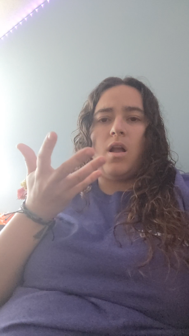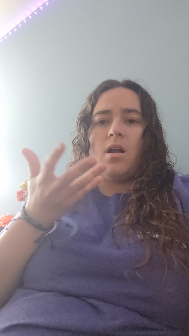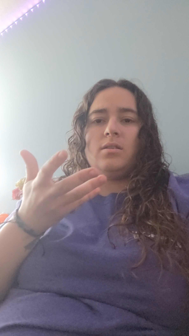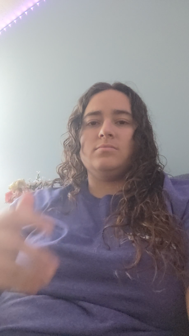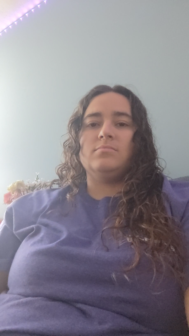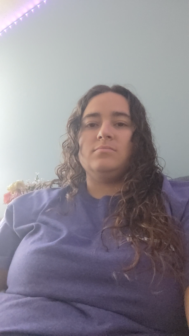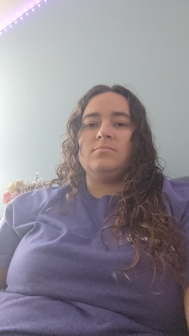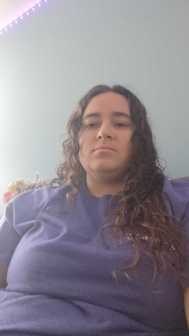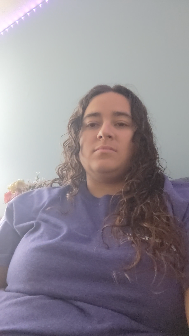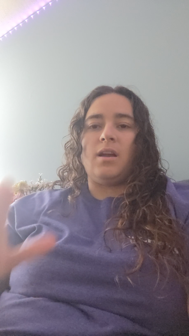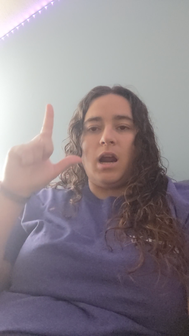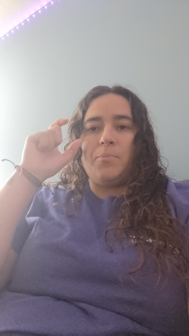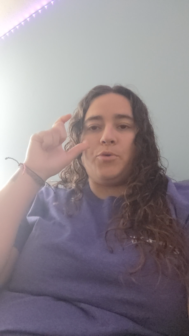camera